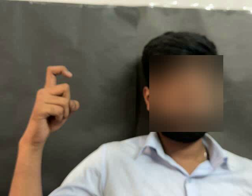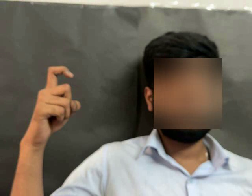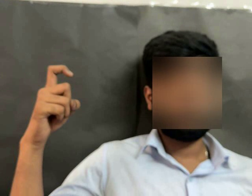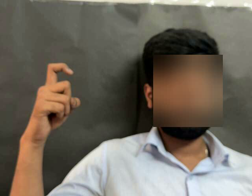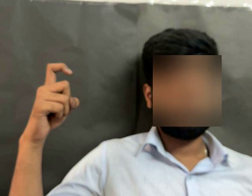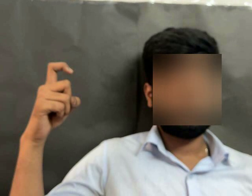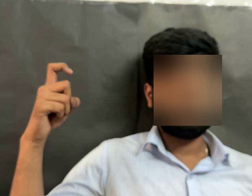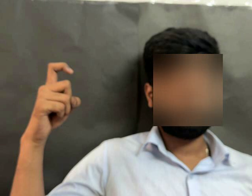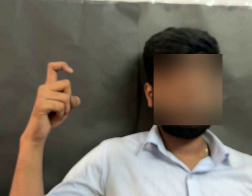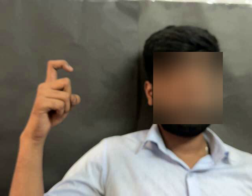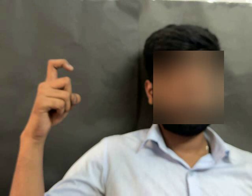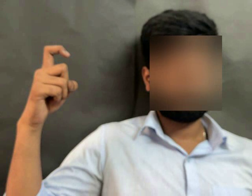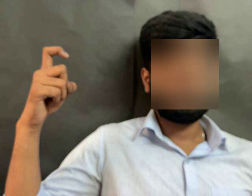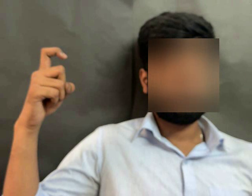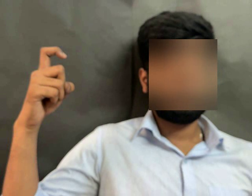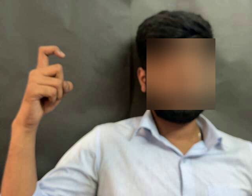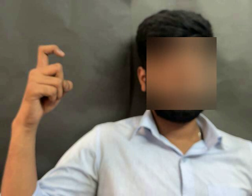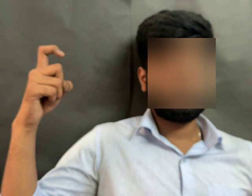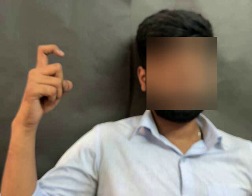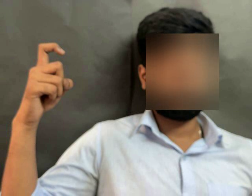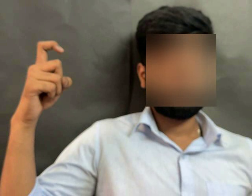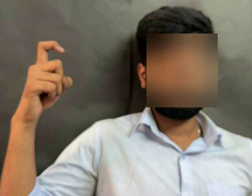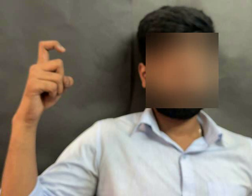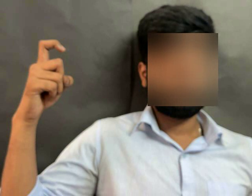X